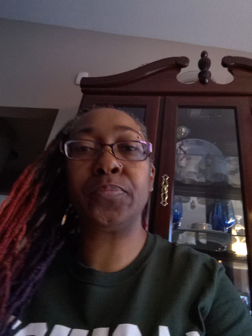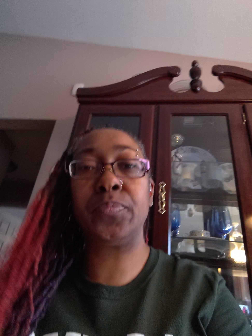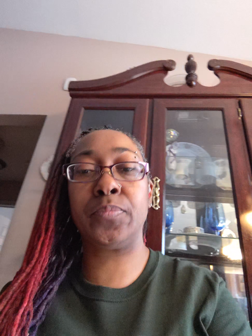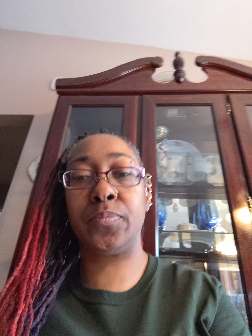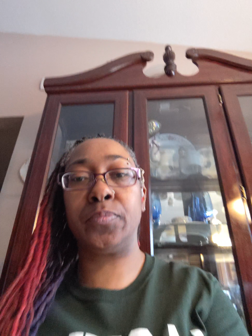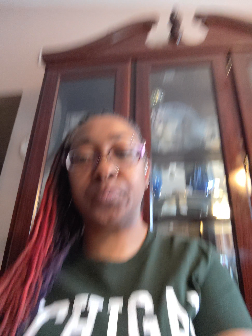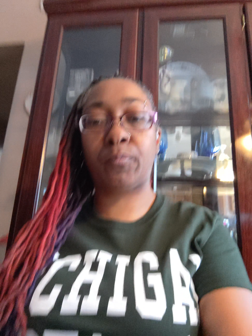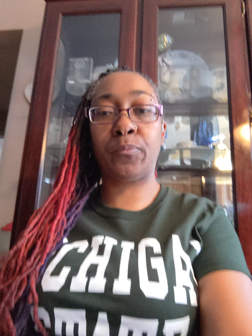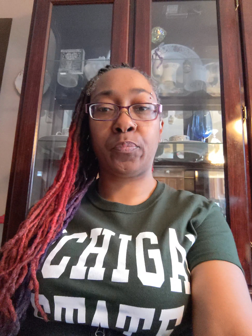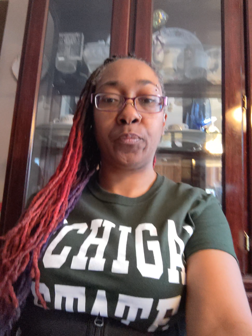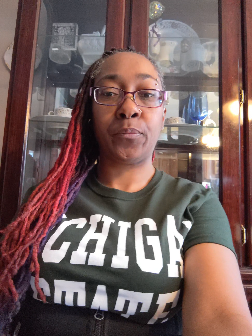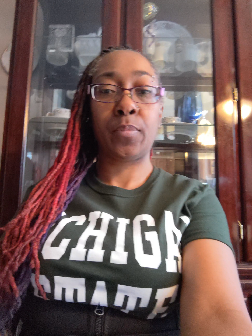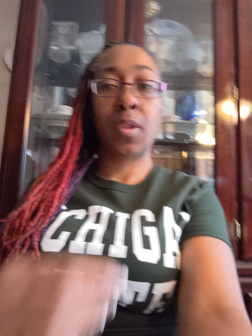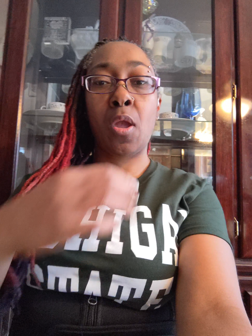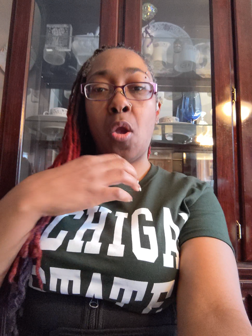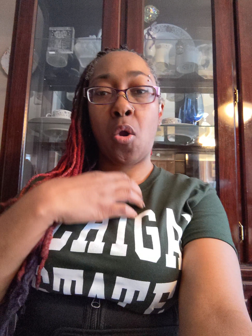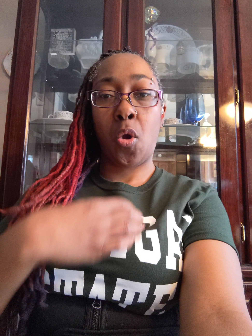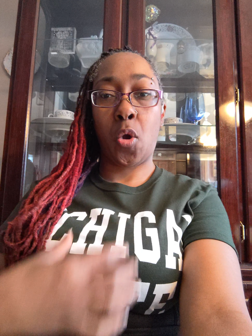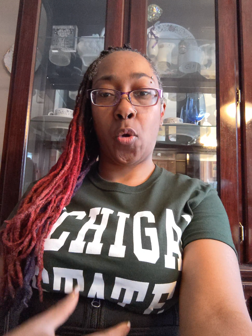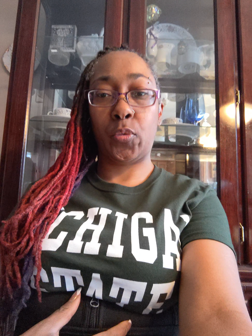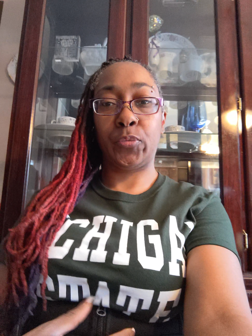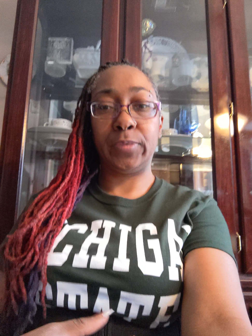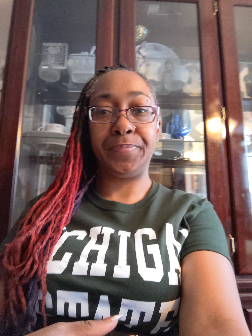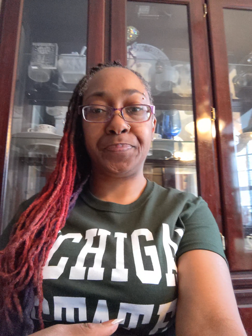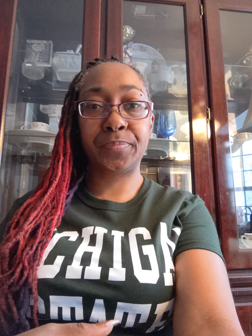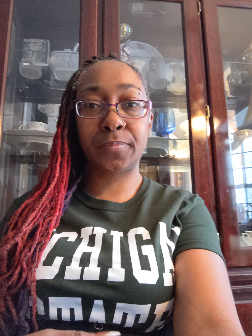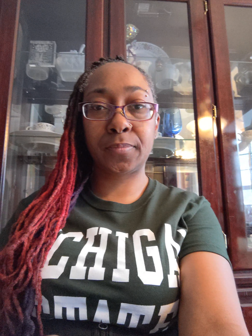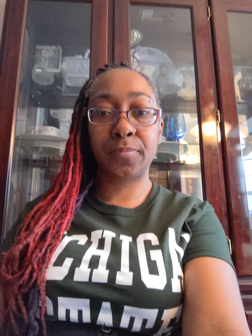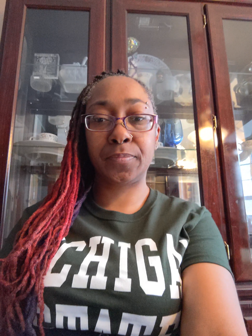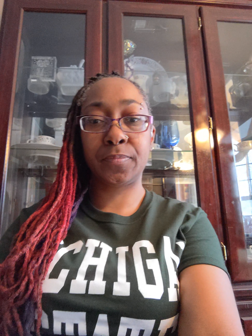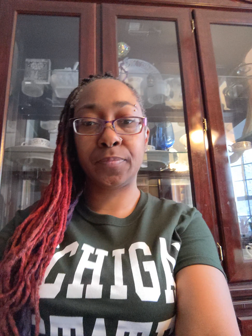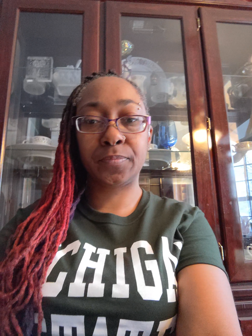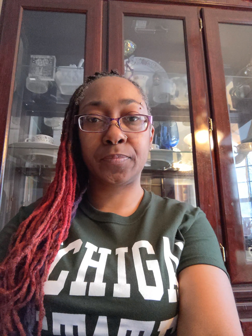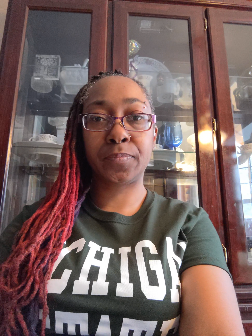hungry